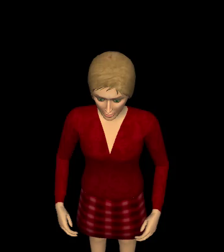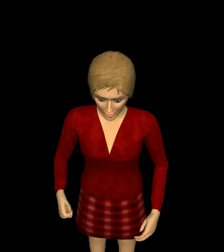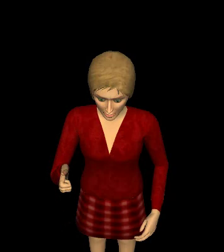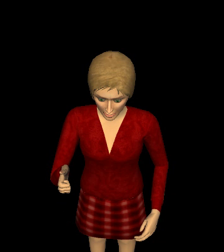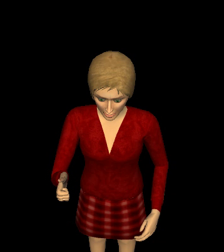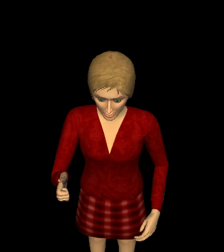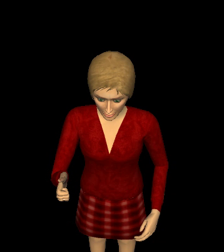1